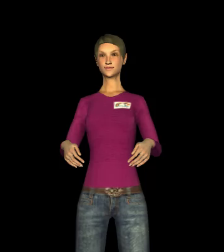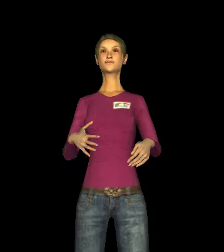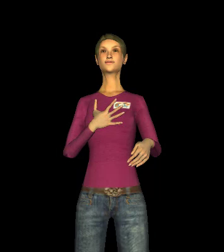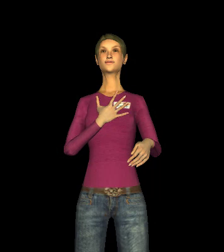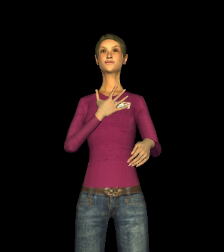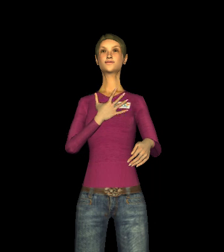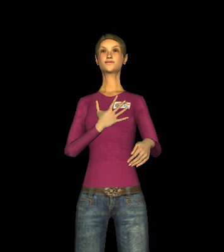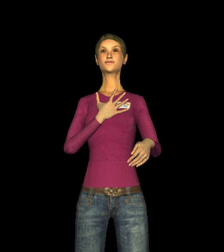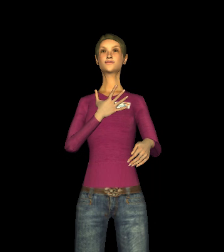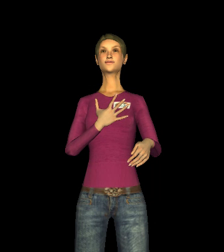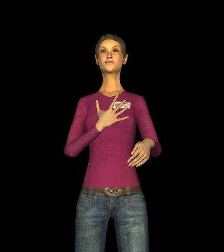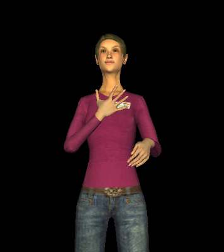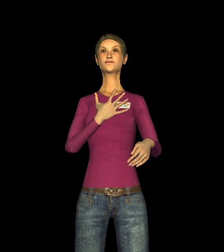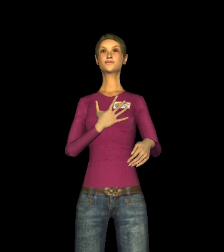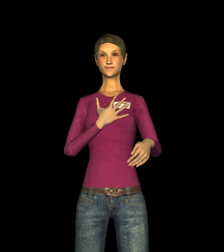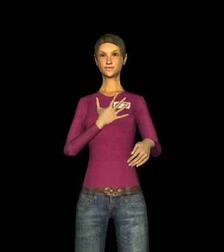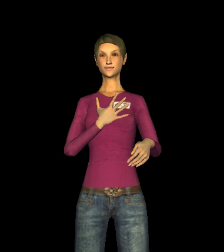يقدر